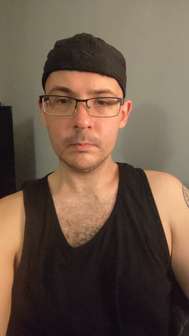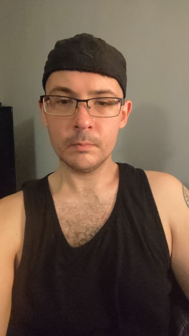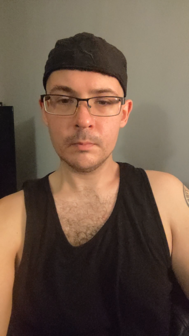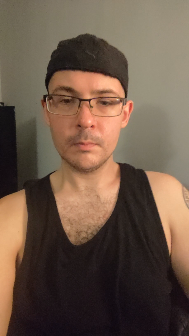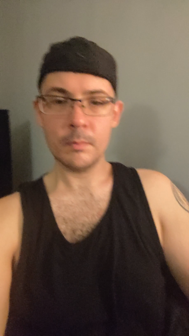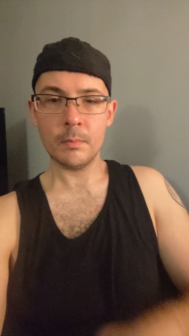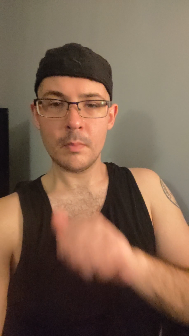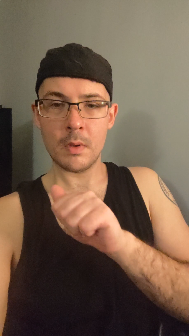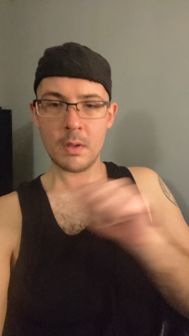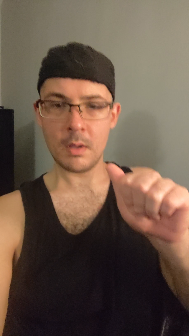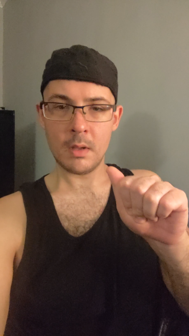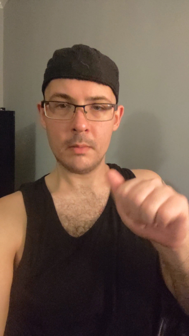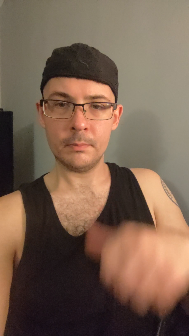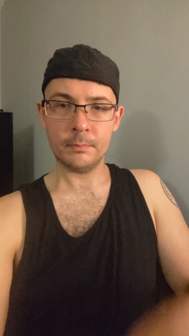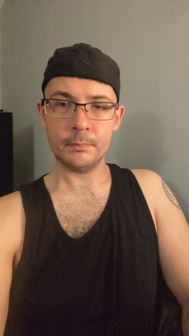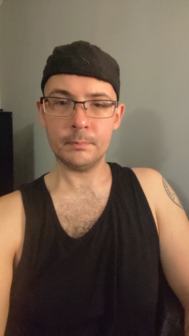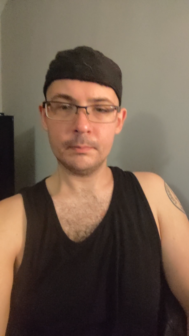a